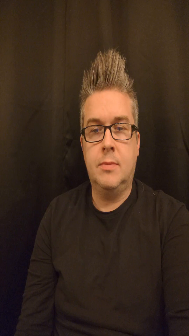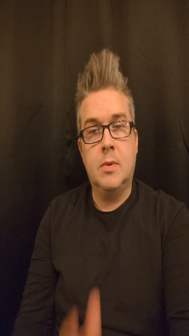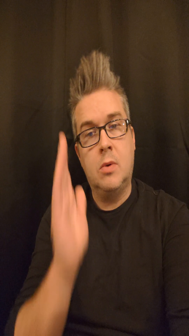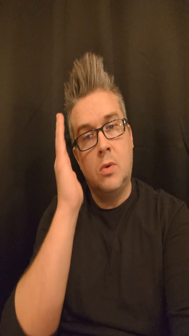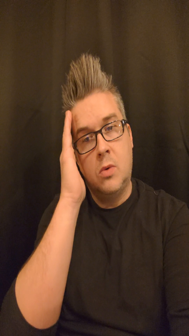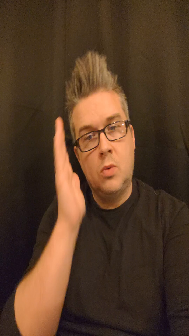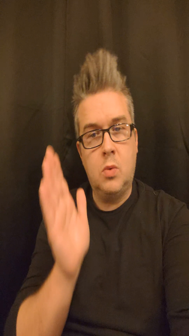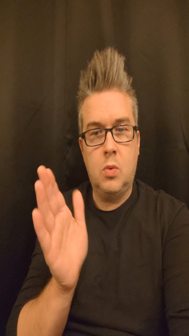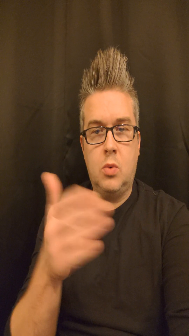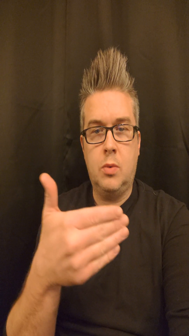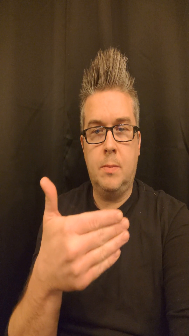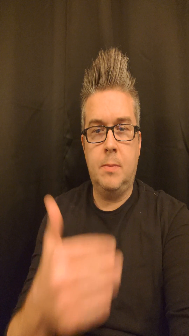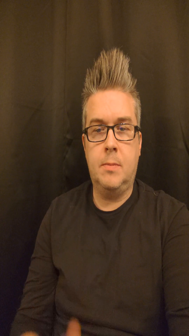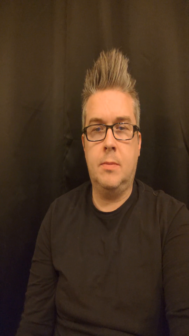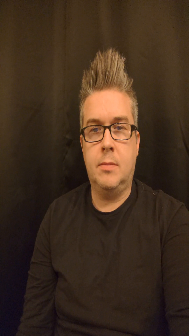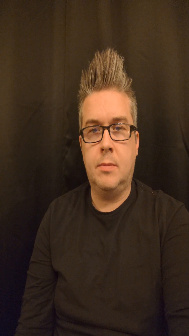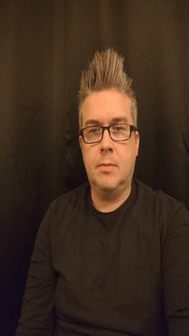bedroom